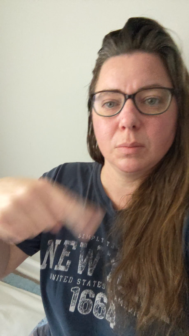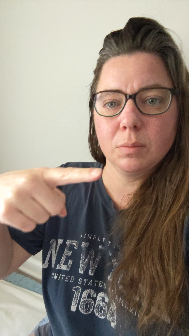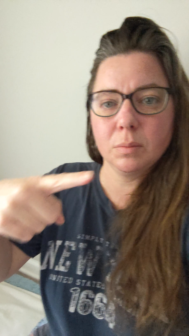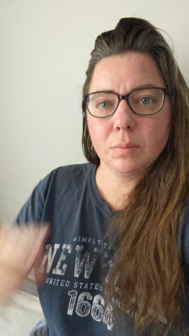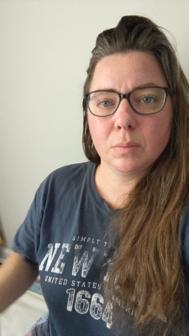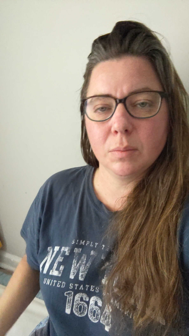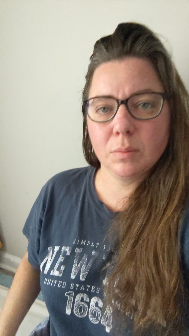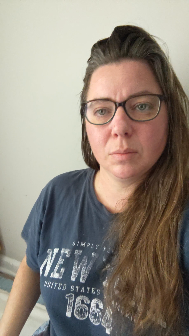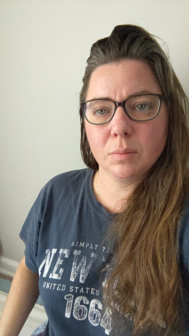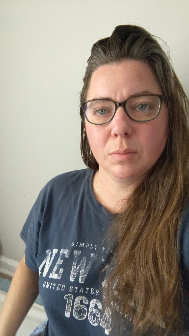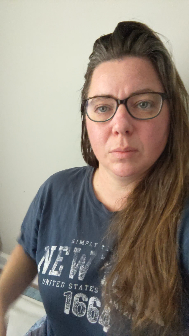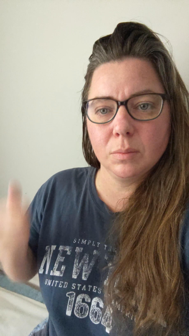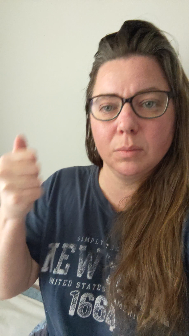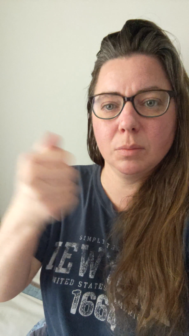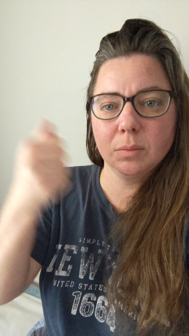hit